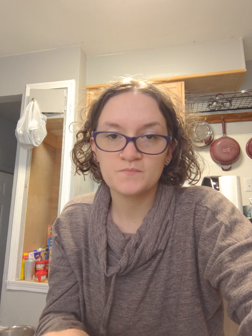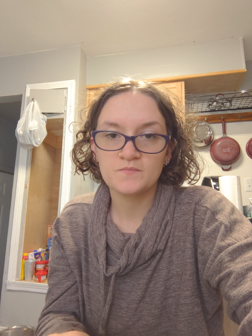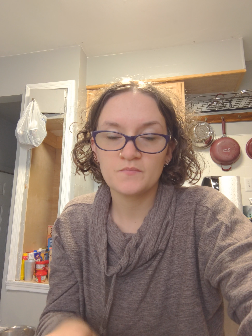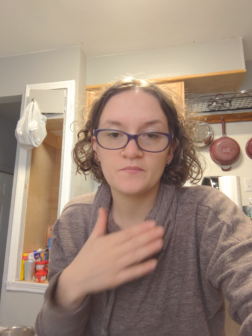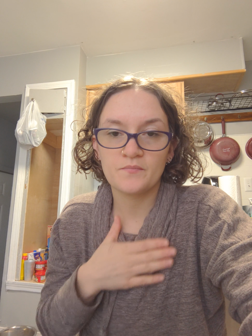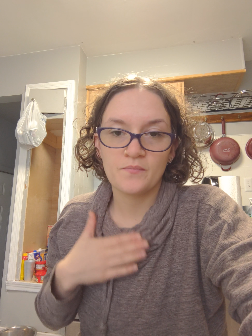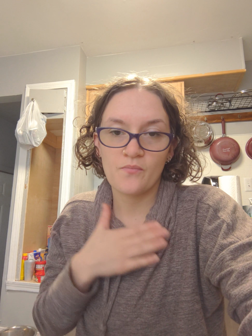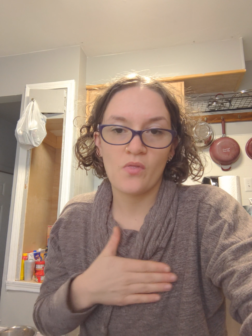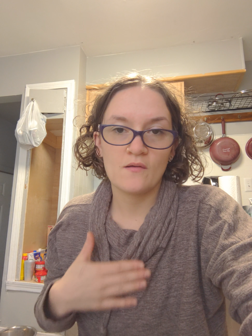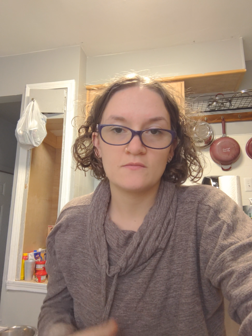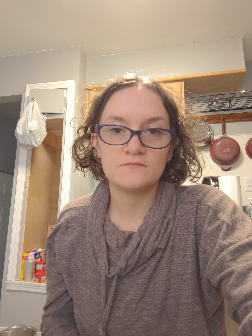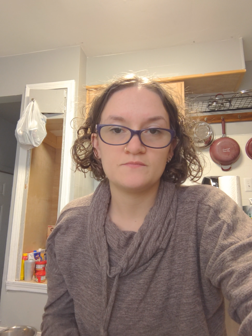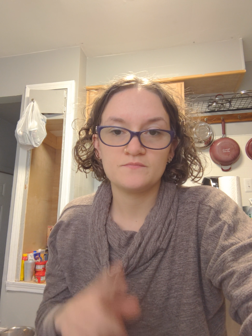please